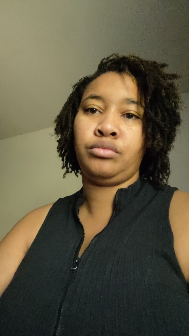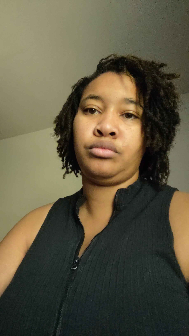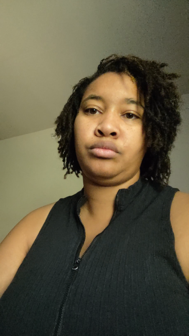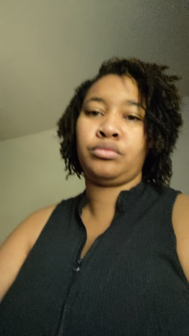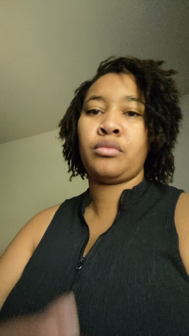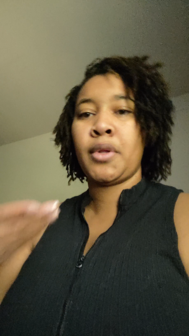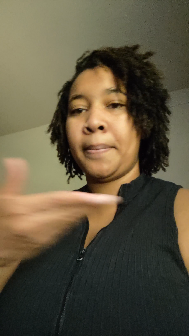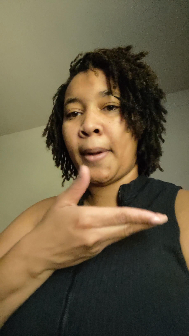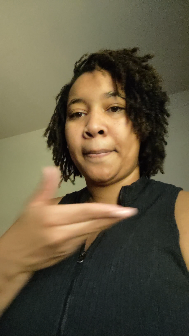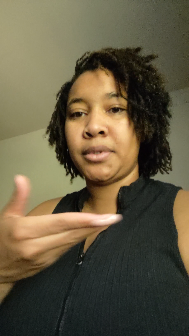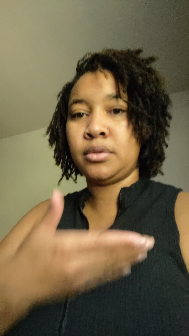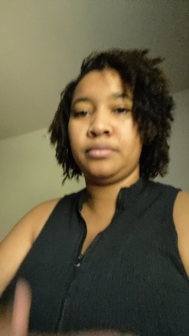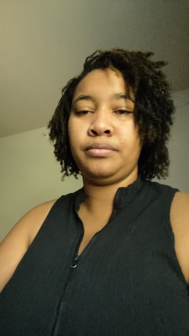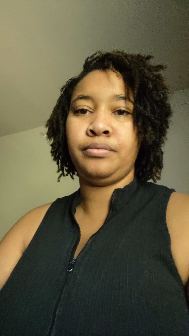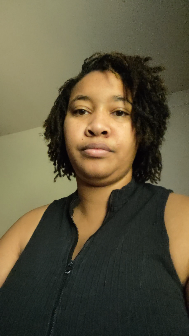baby